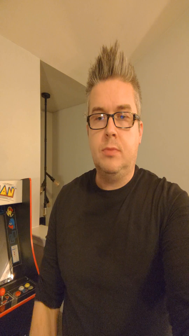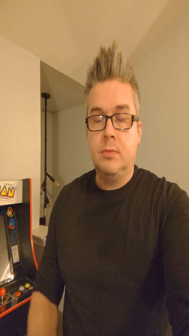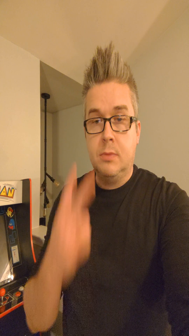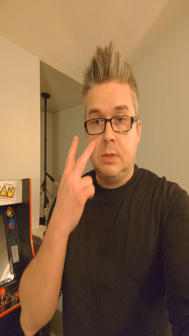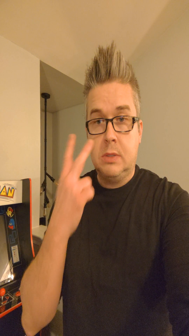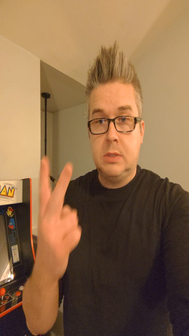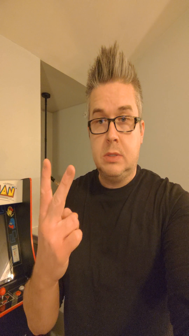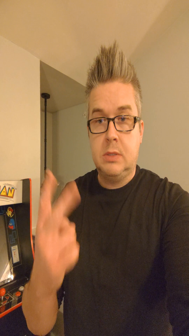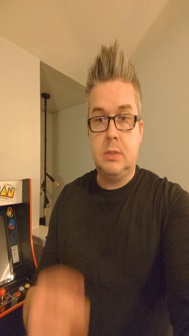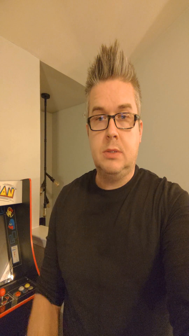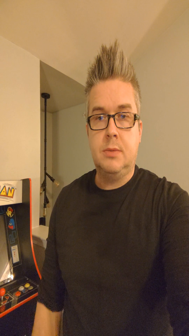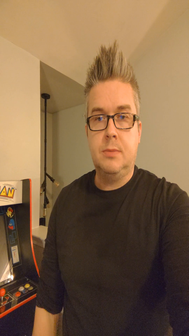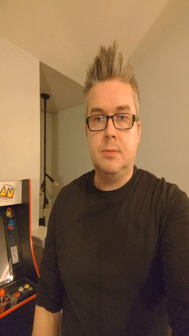see